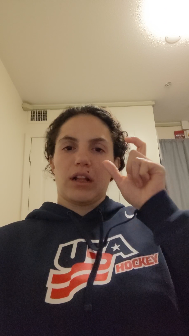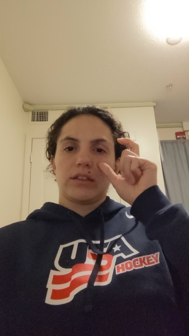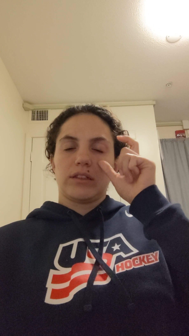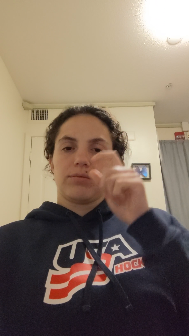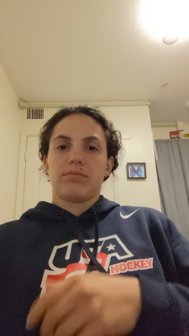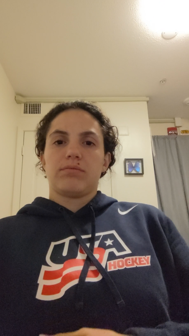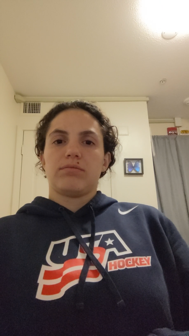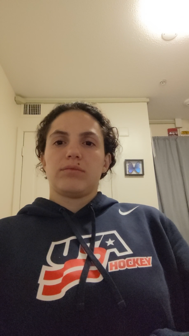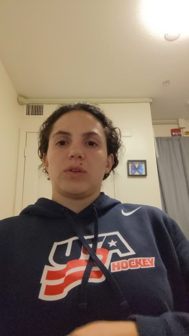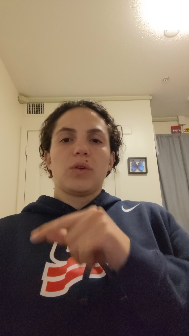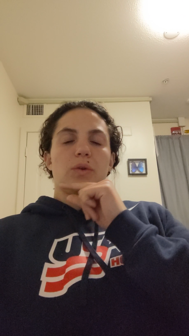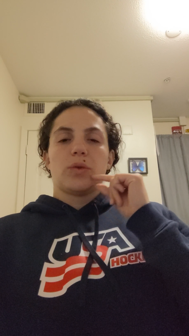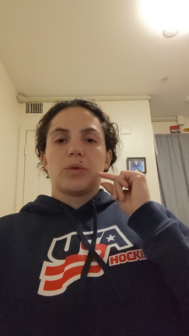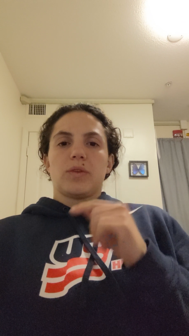glue